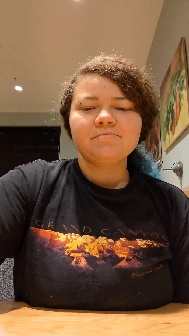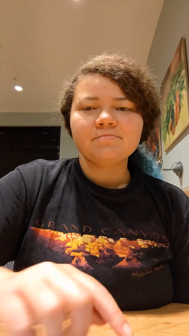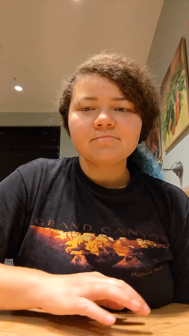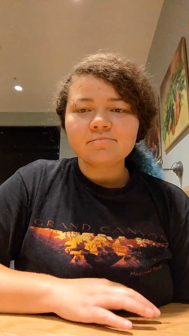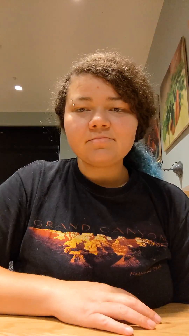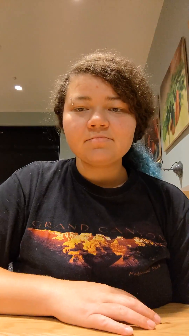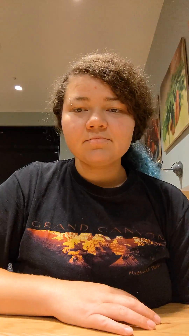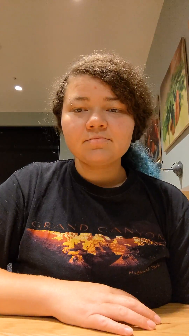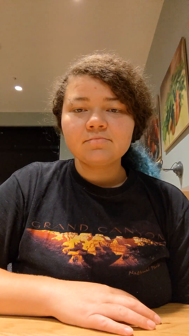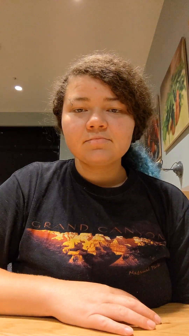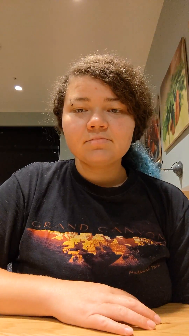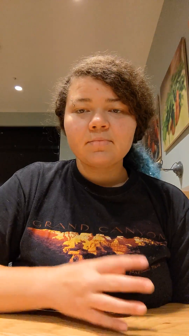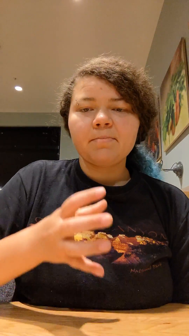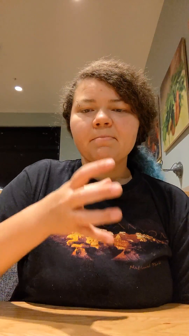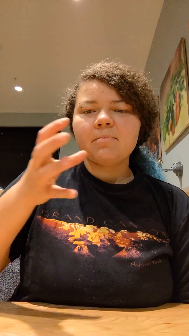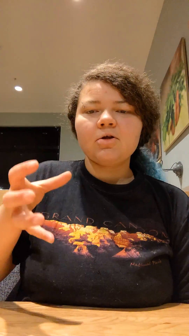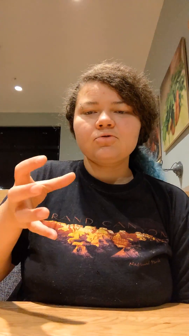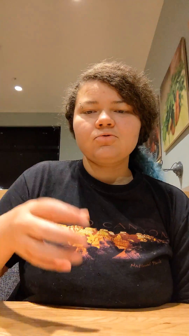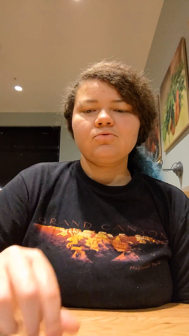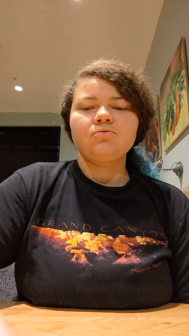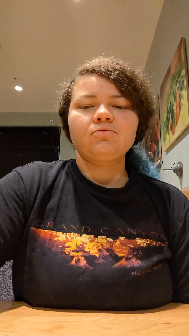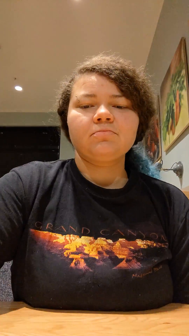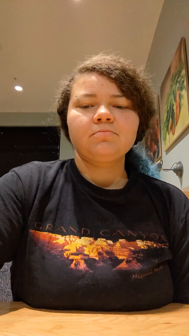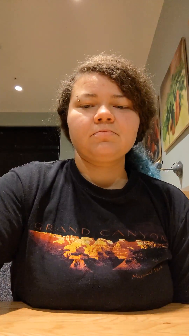much